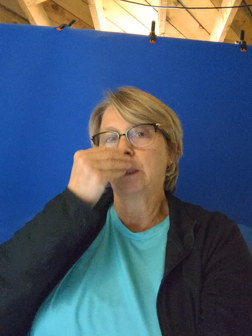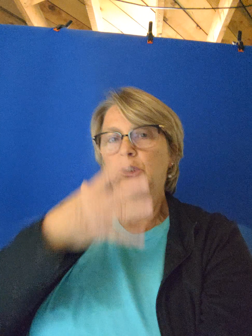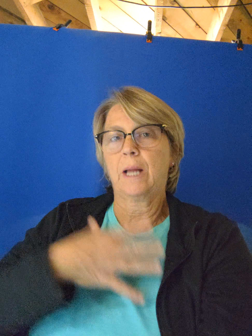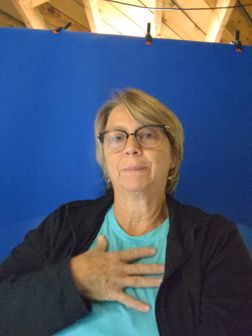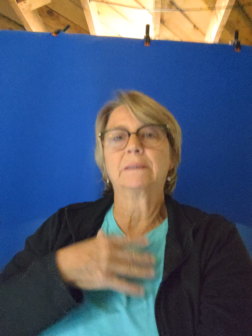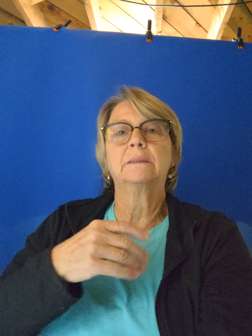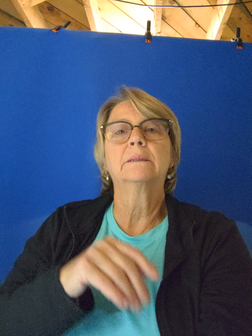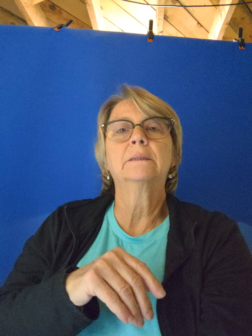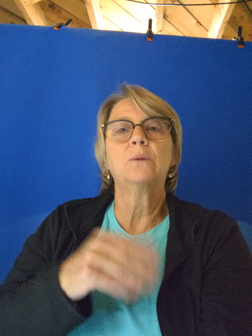pajamas